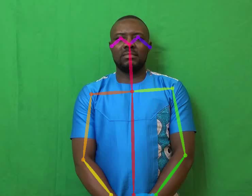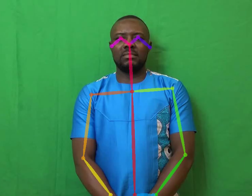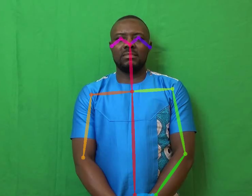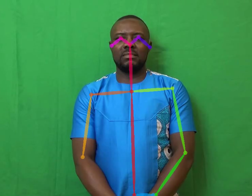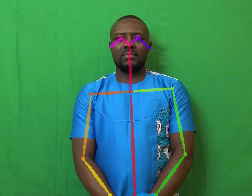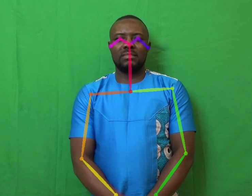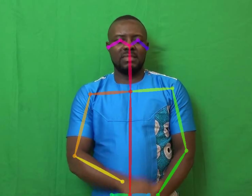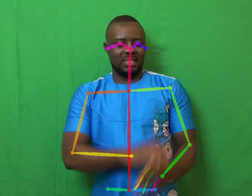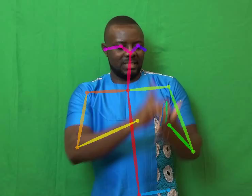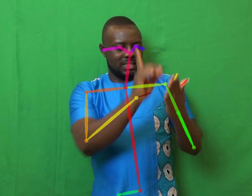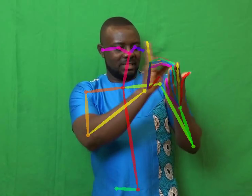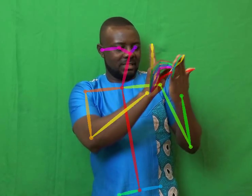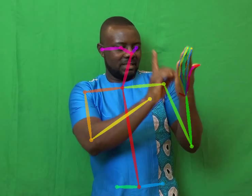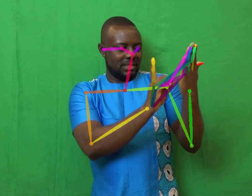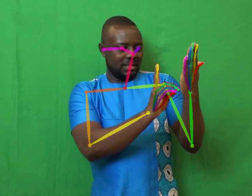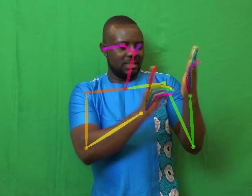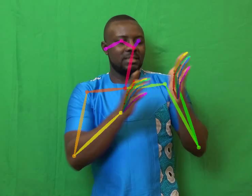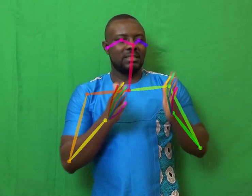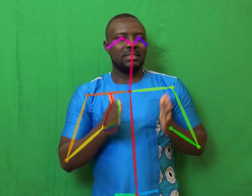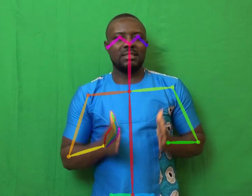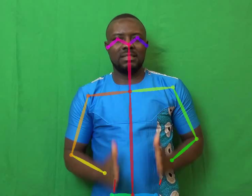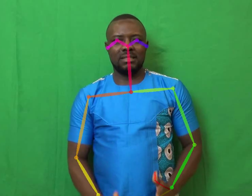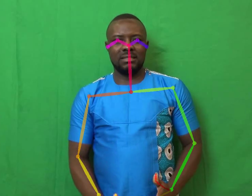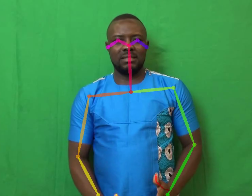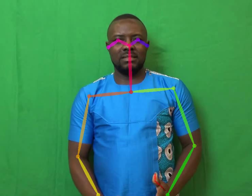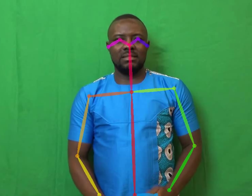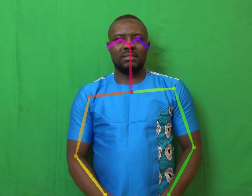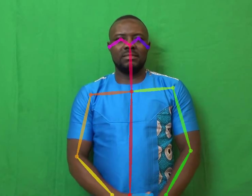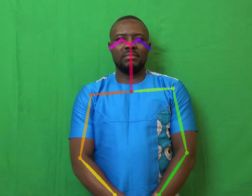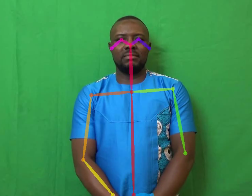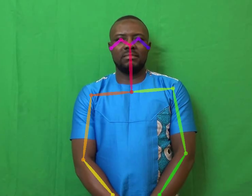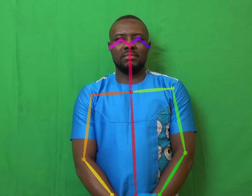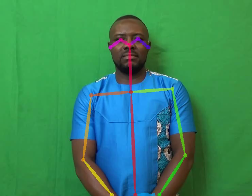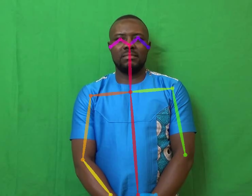designer